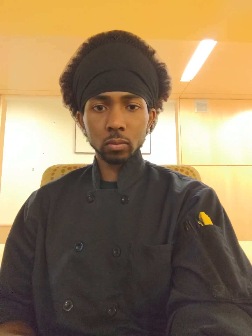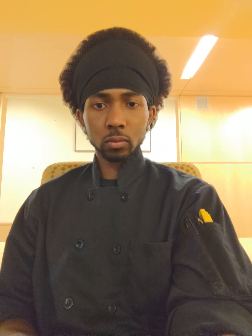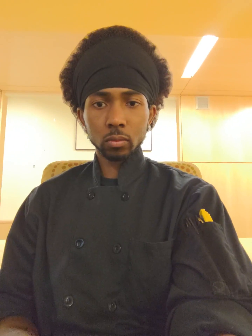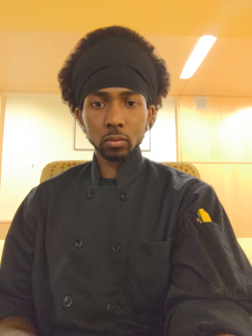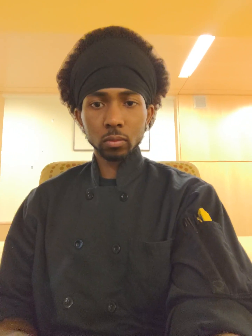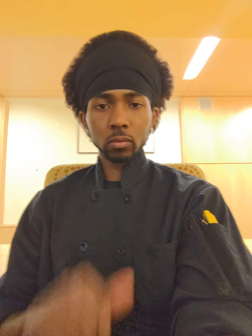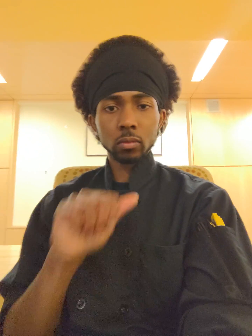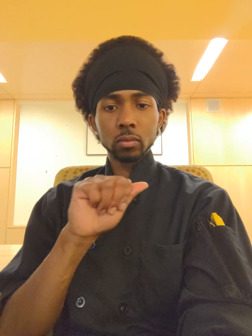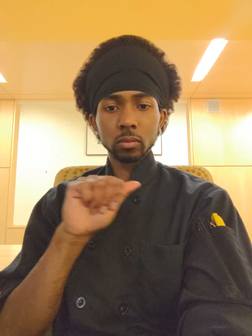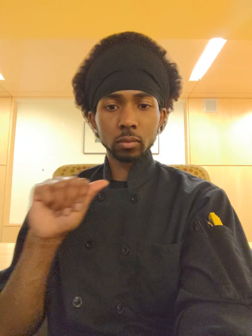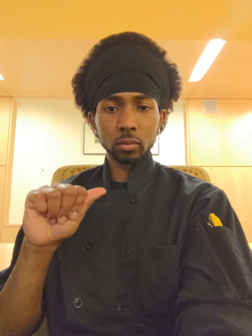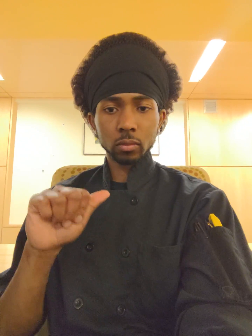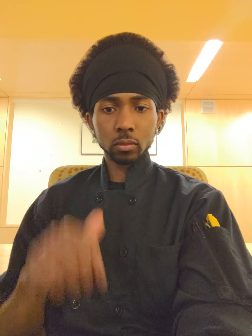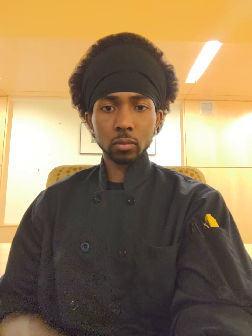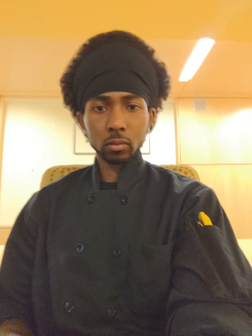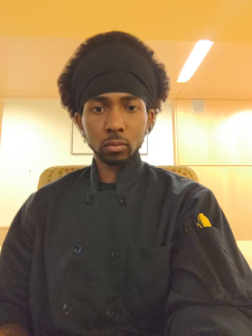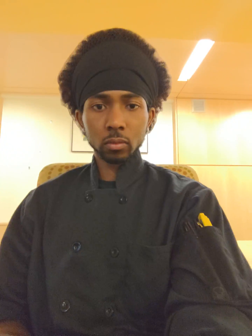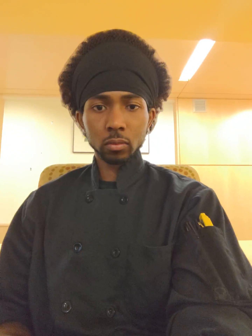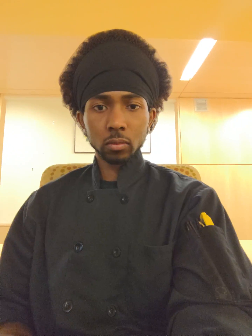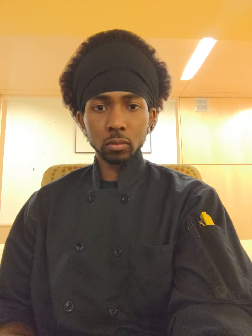a